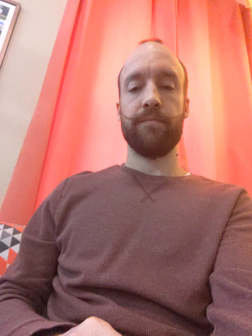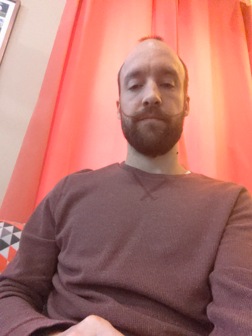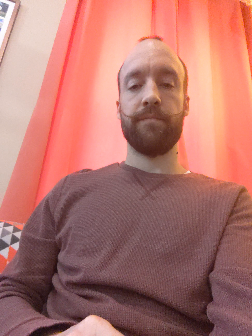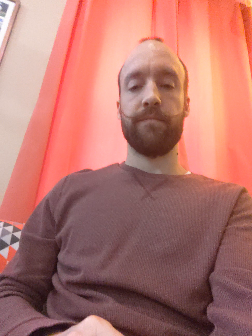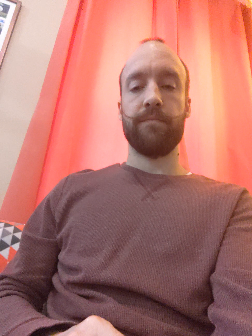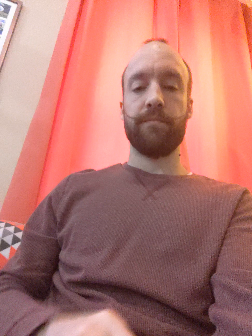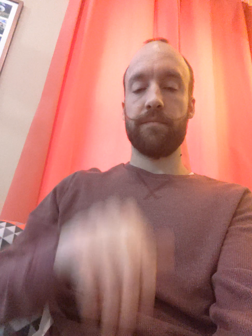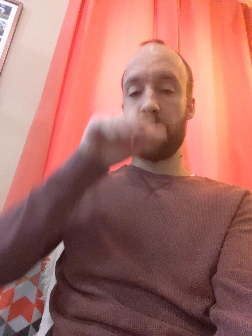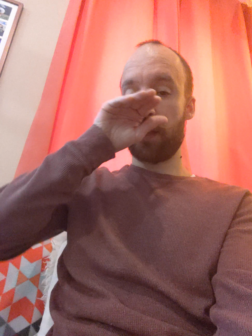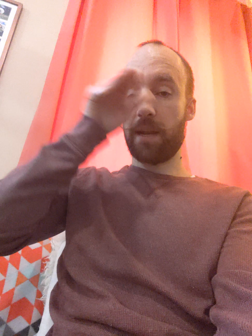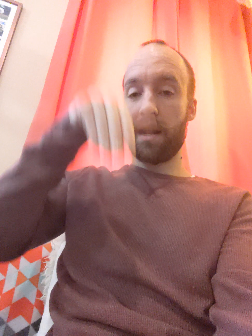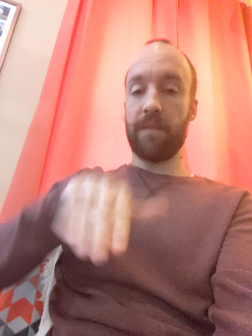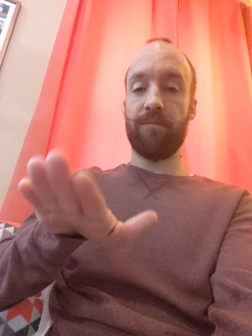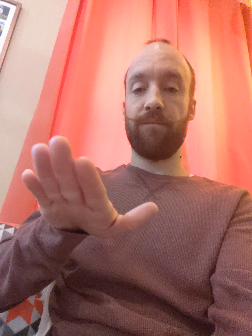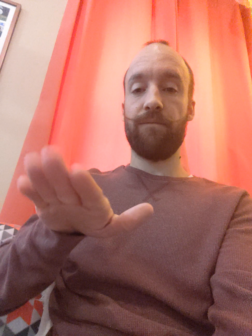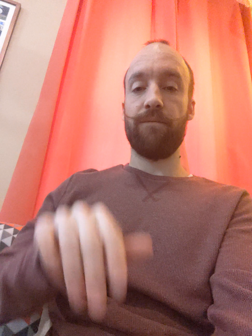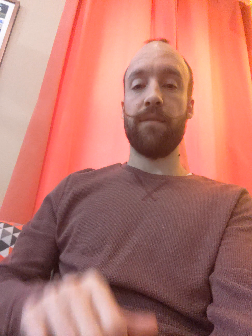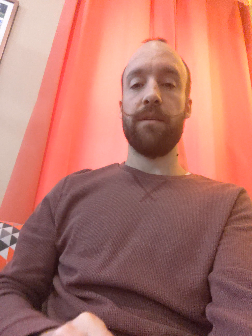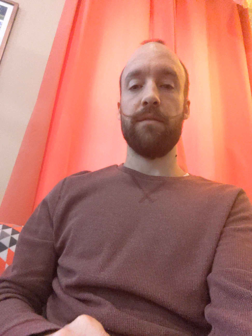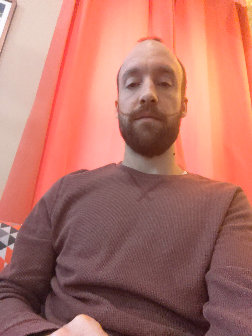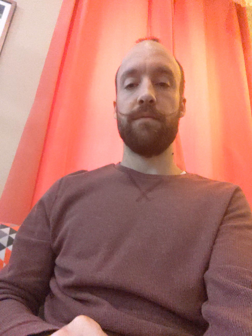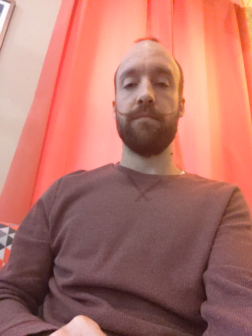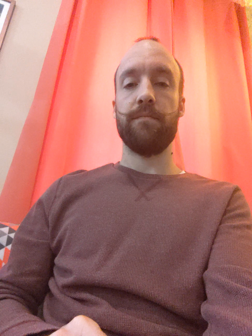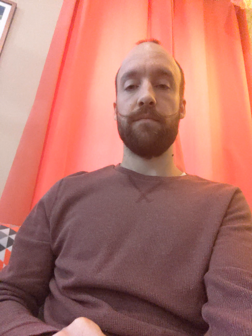elephant